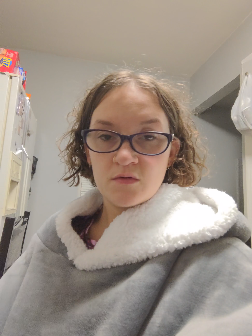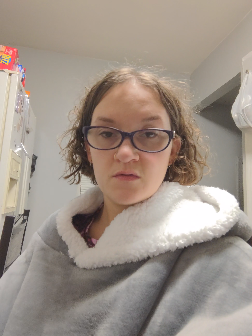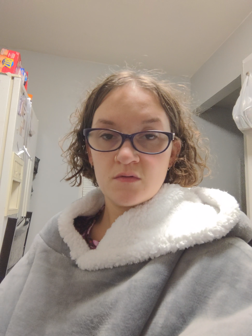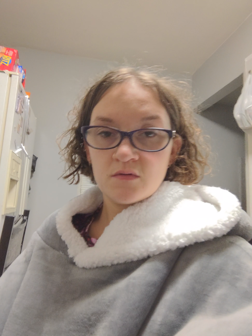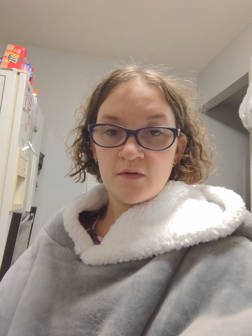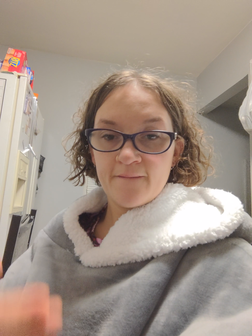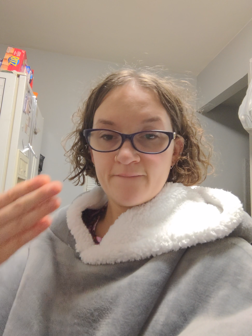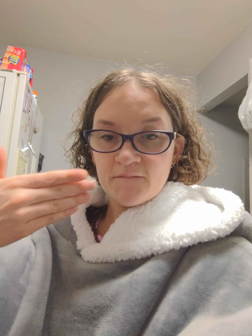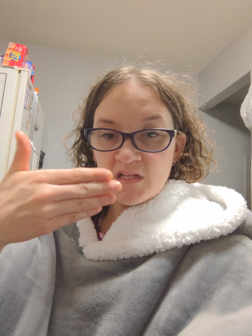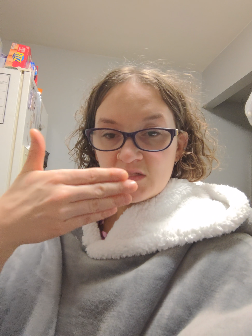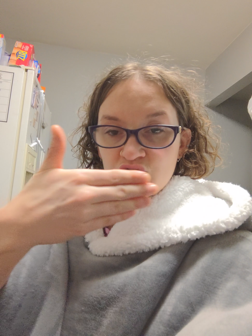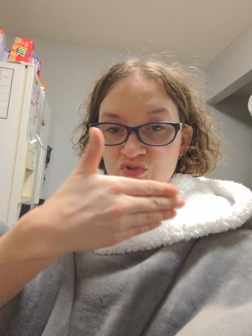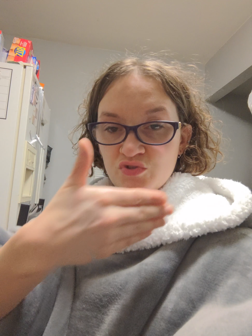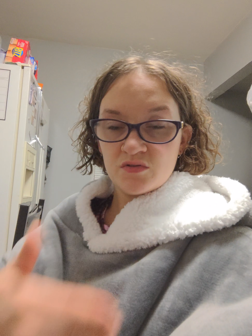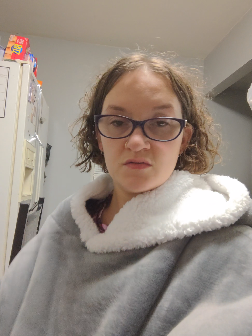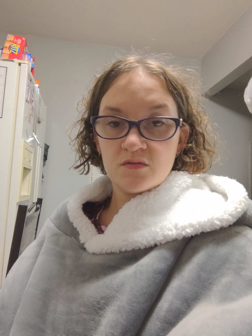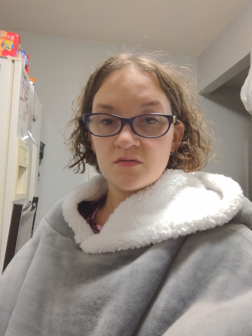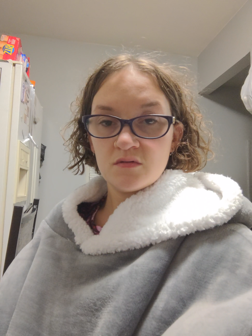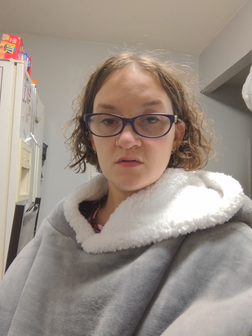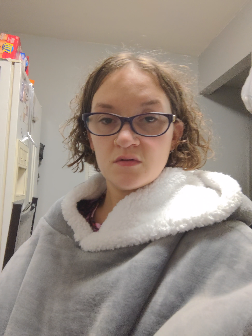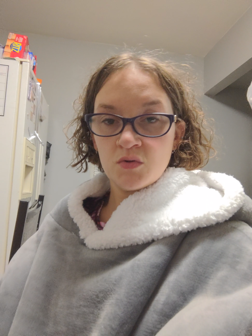fish